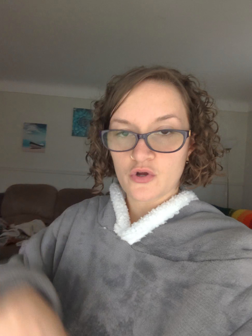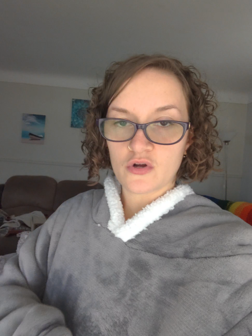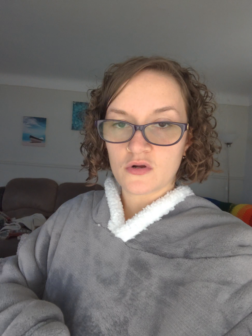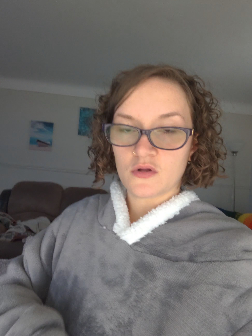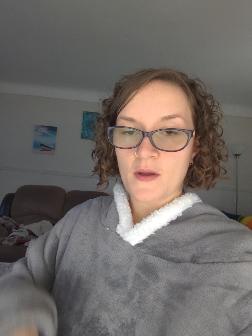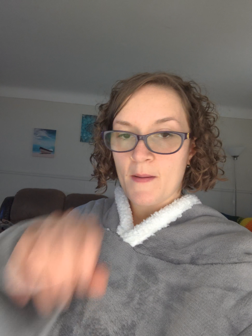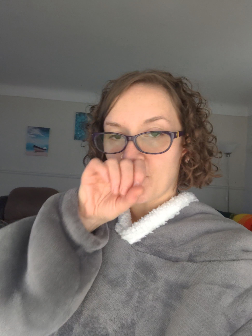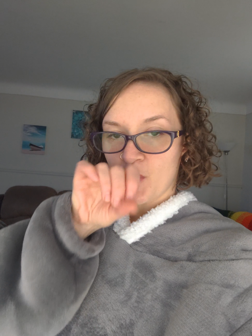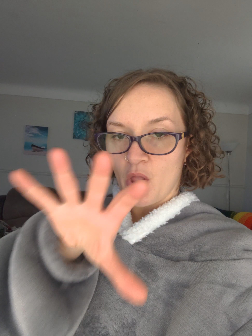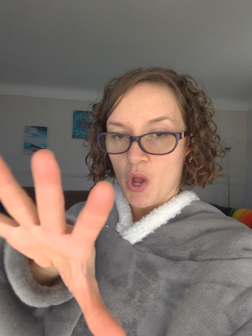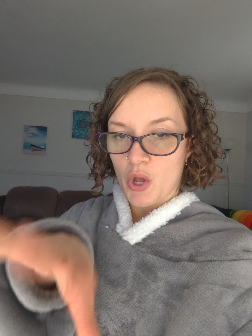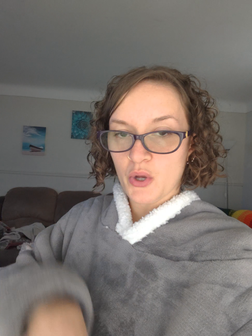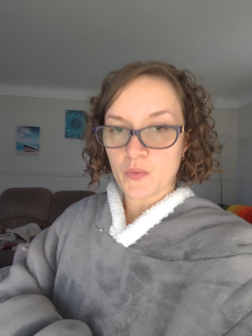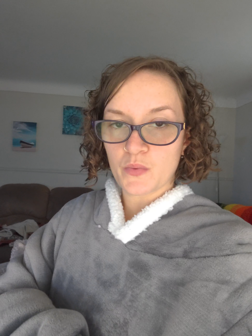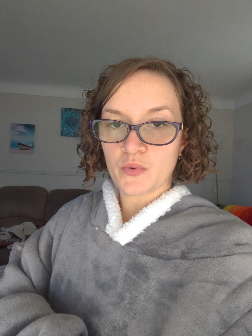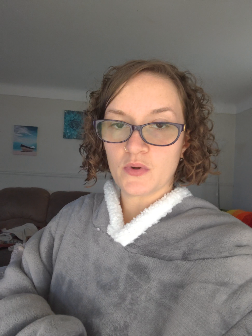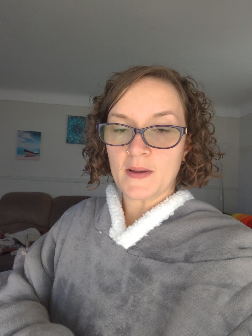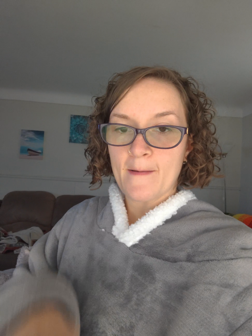blow